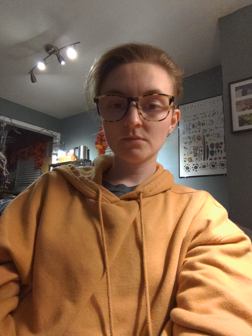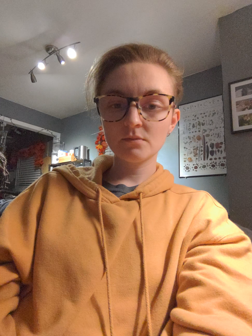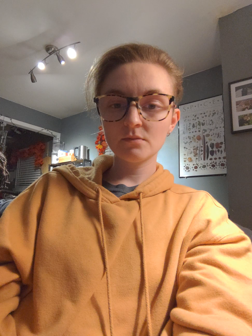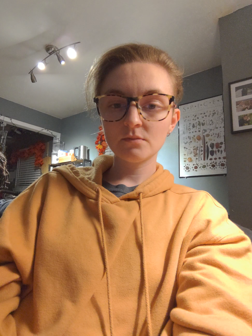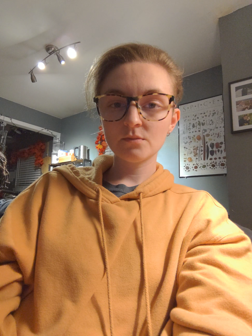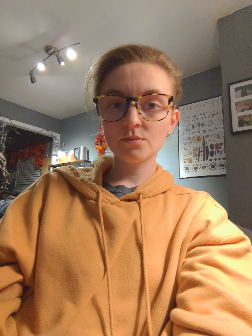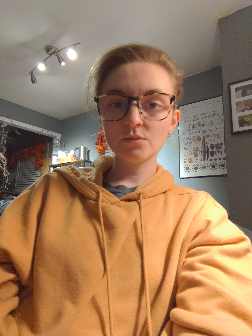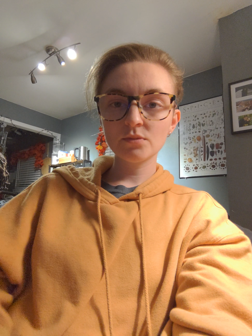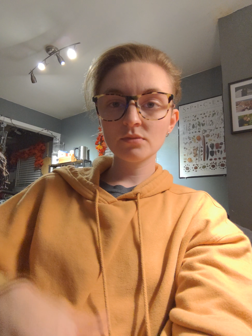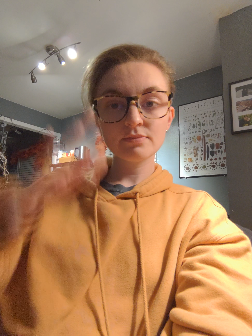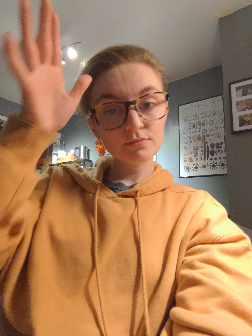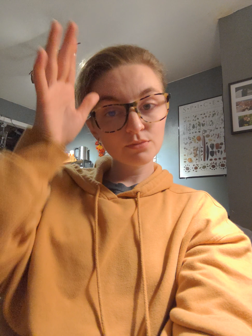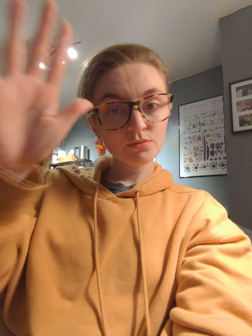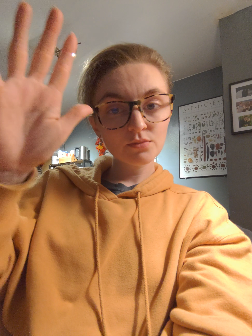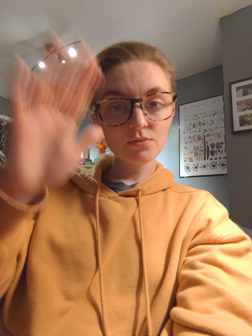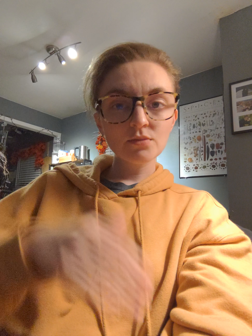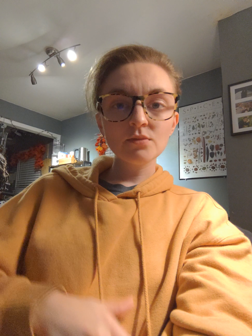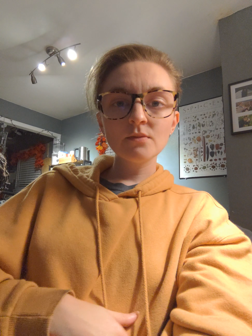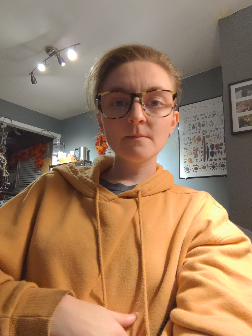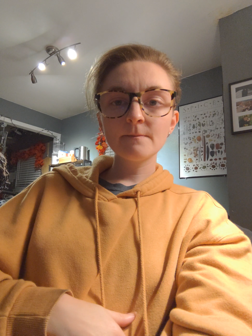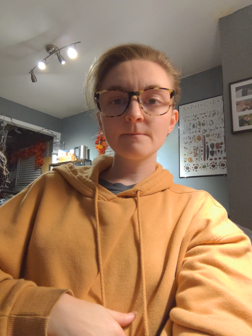deer